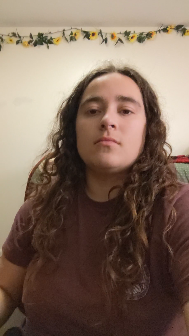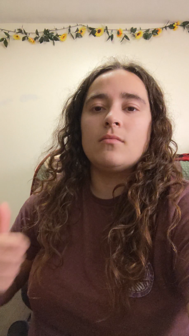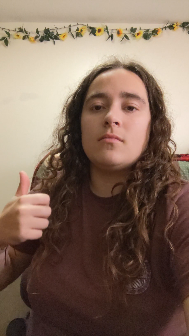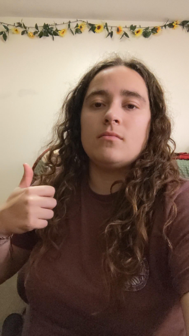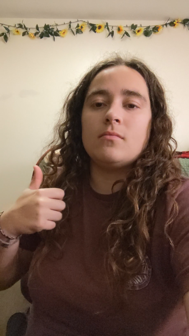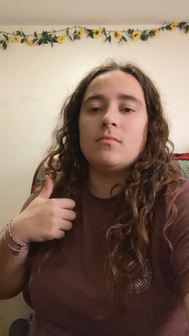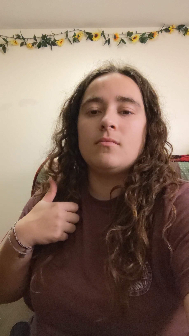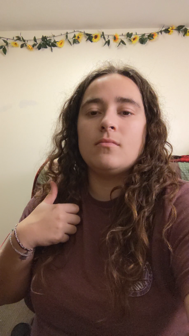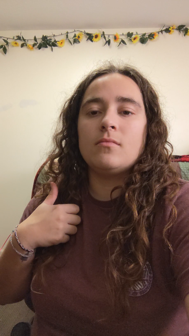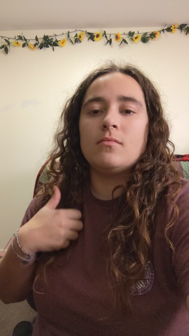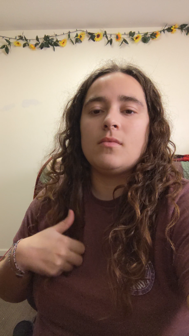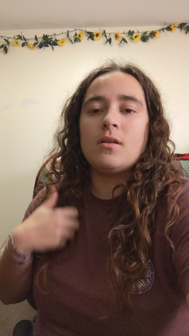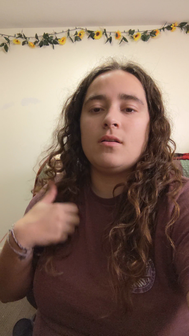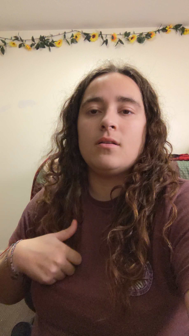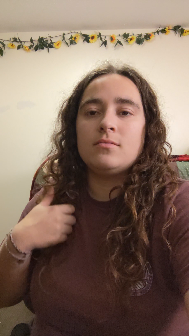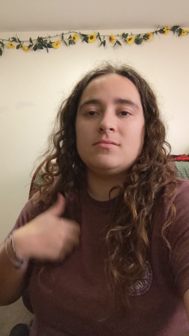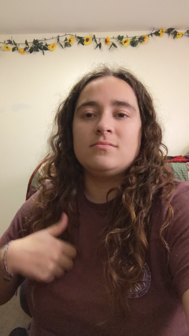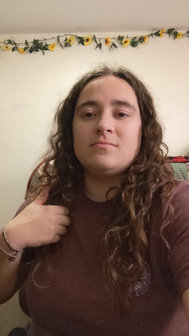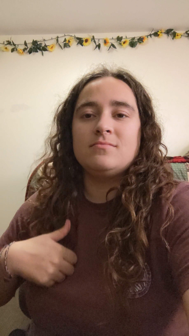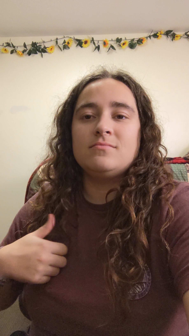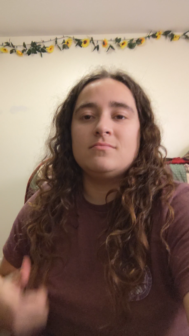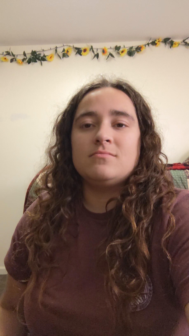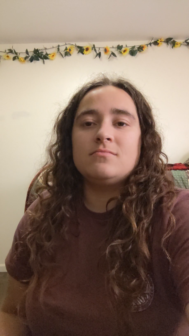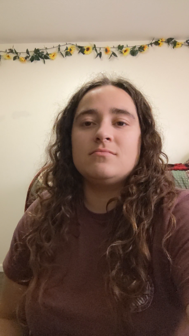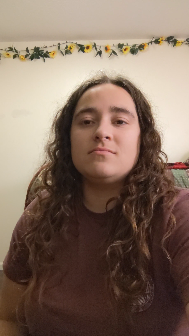bathtub